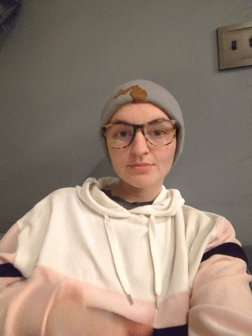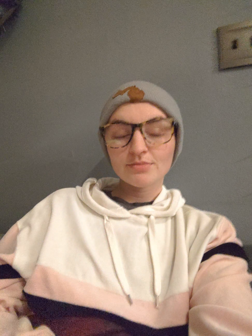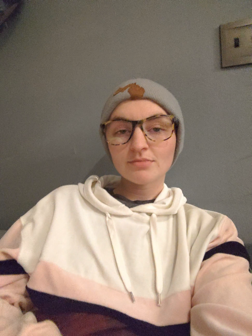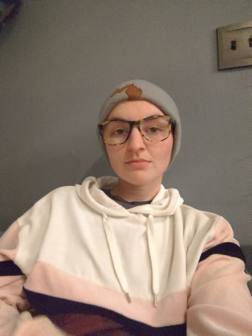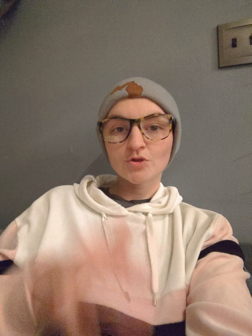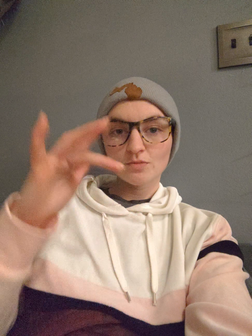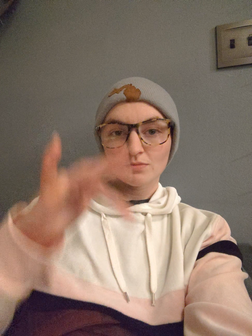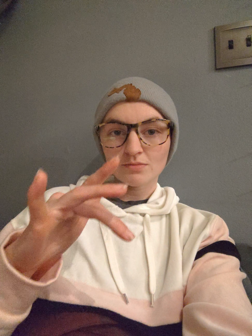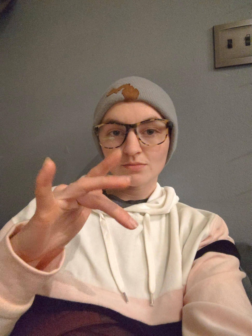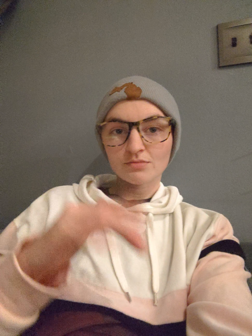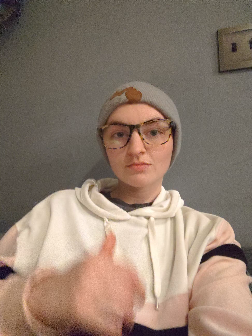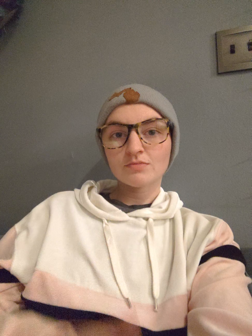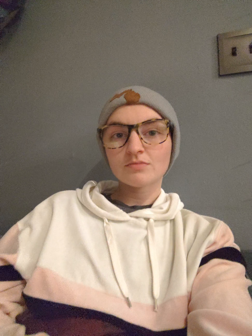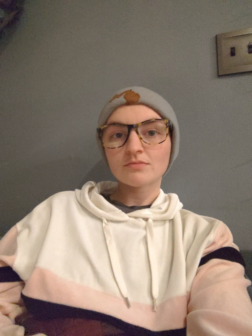touch